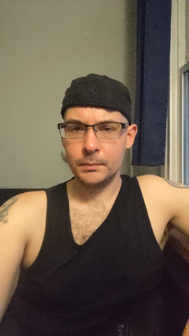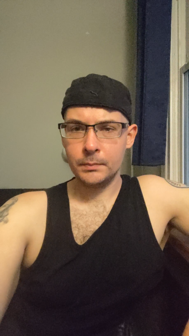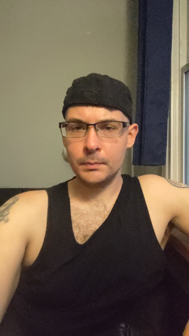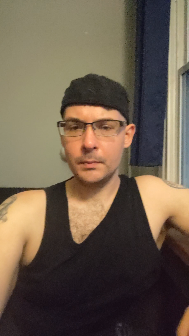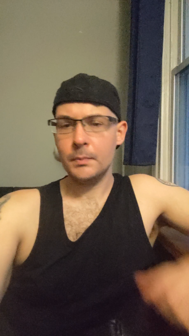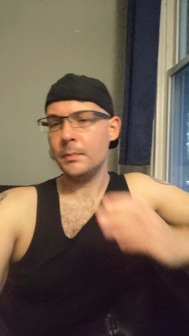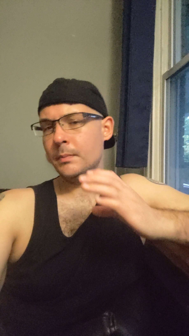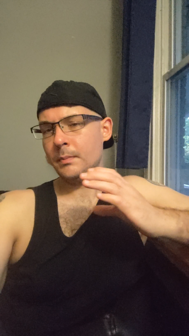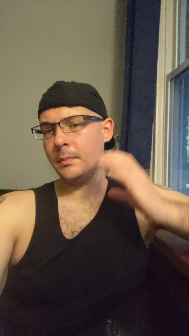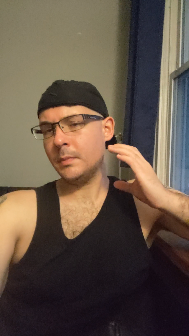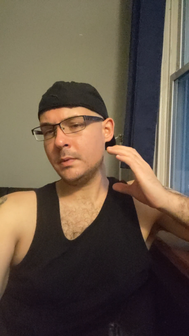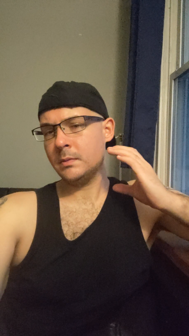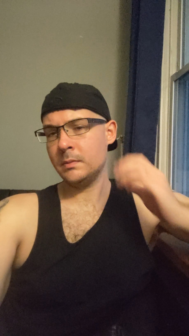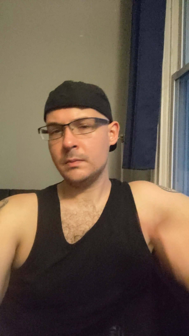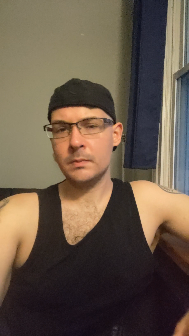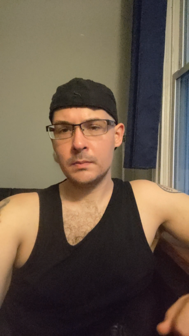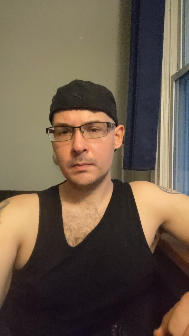bus